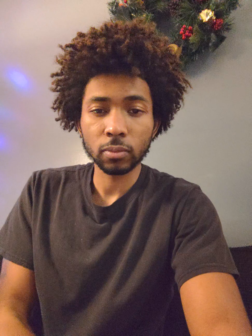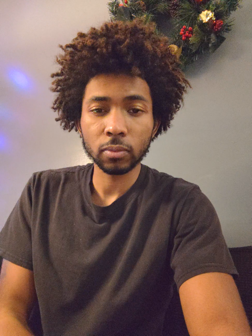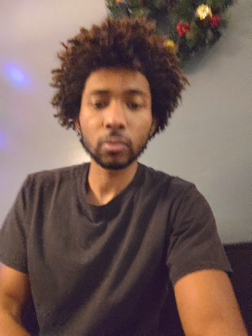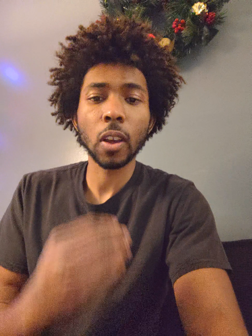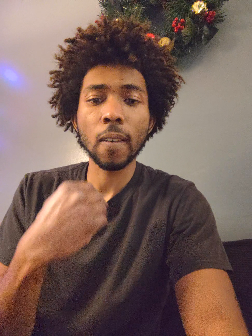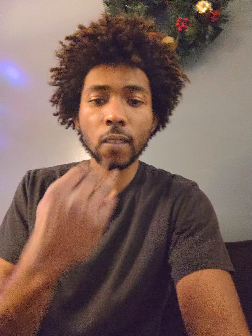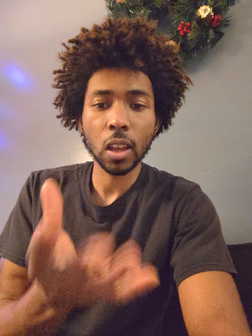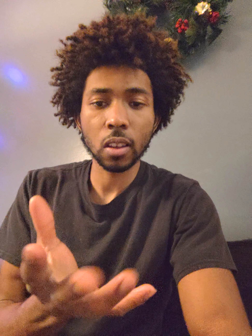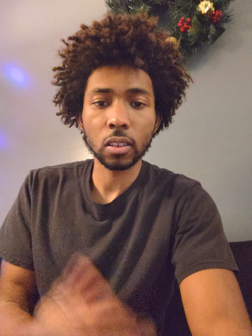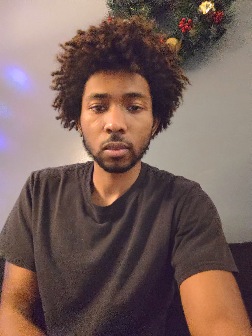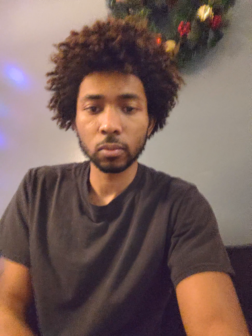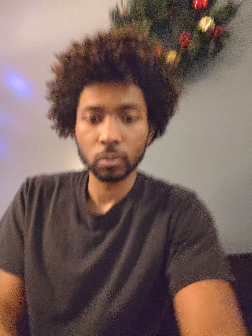give